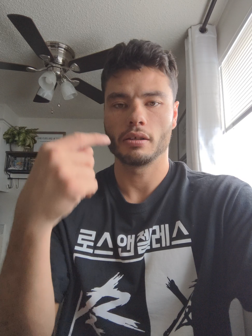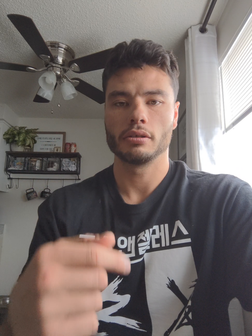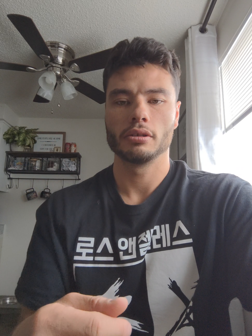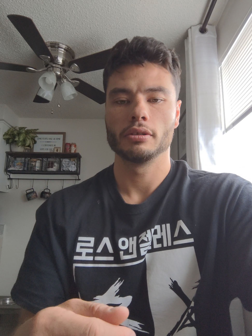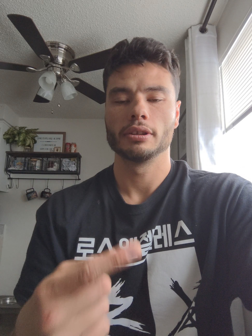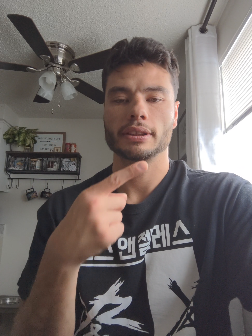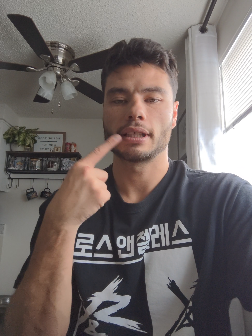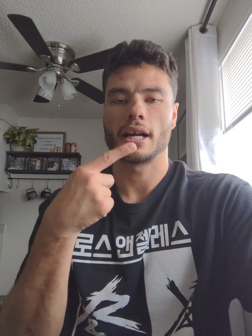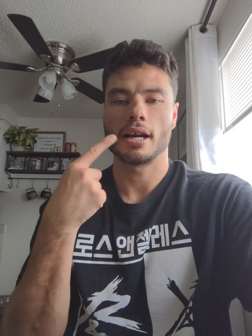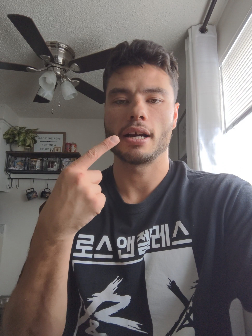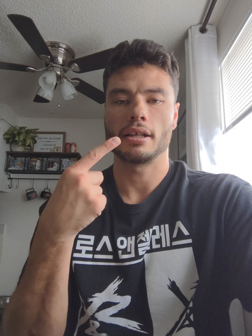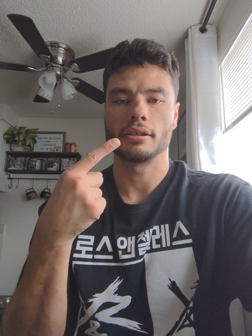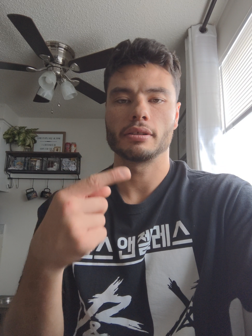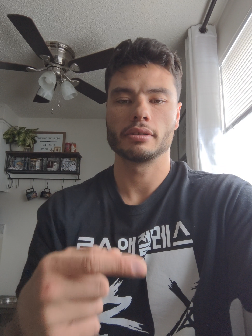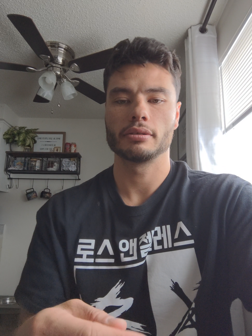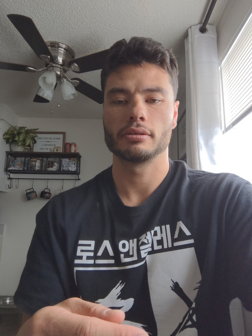say